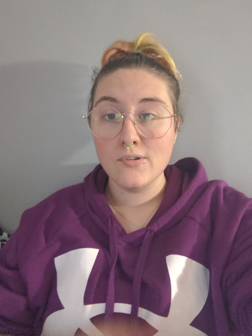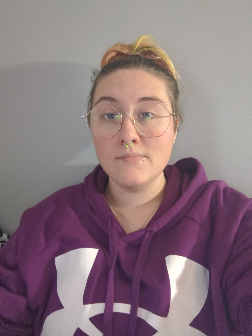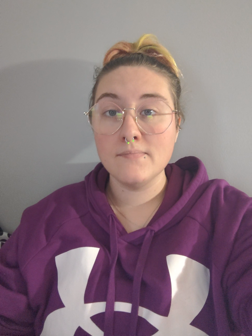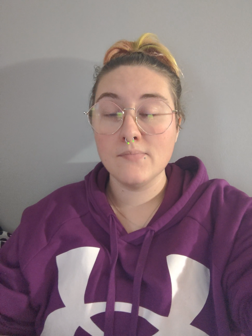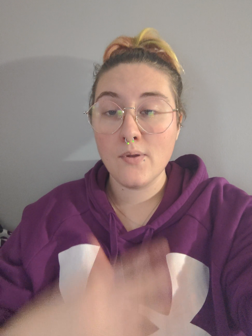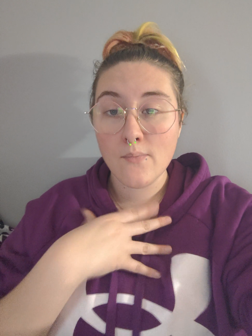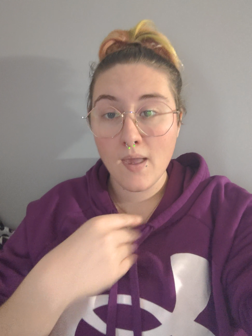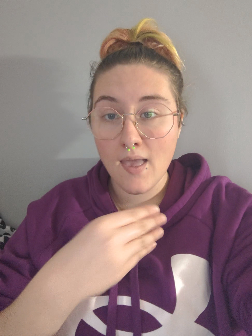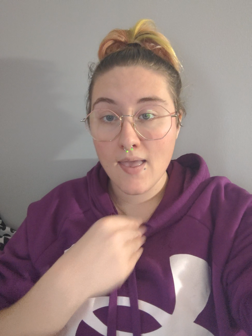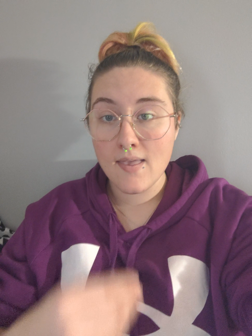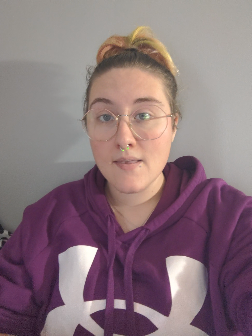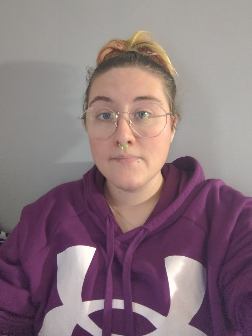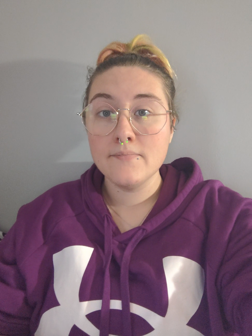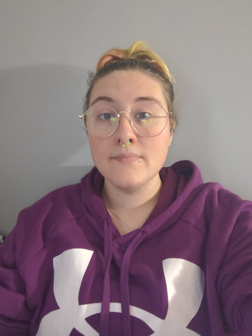white